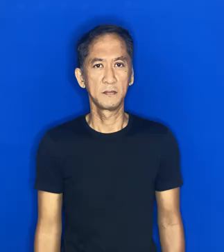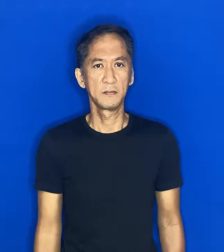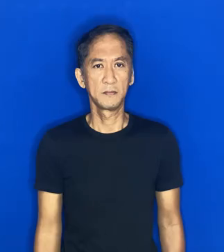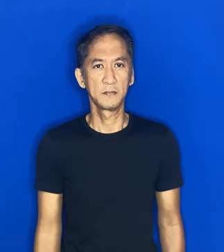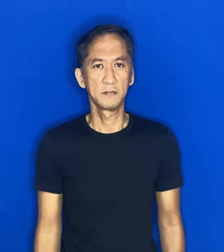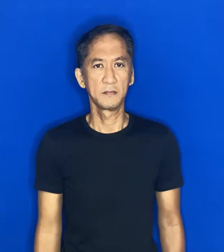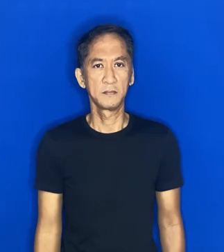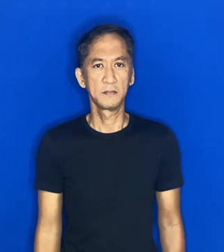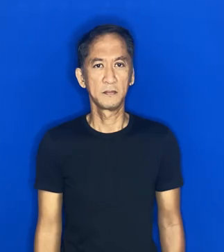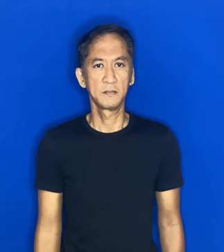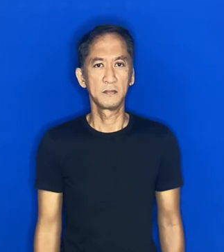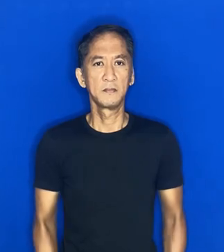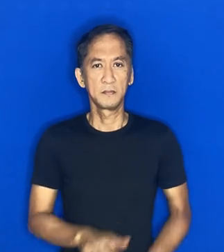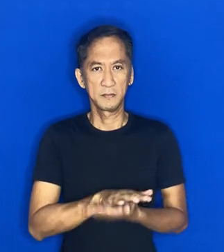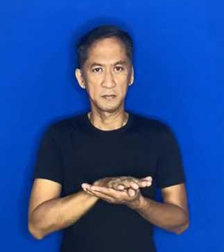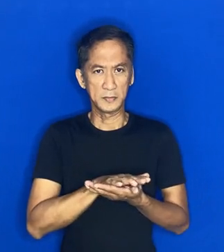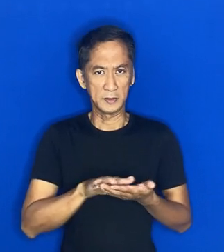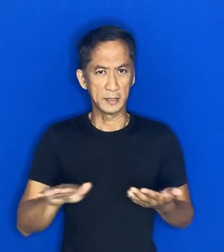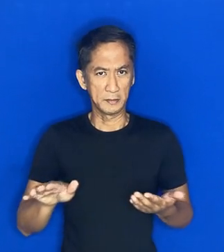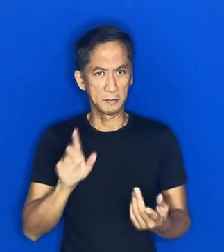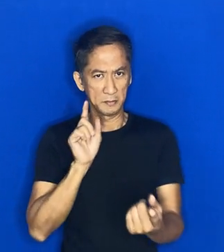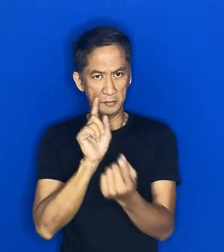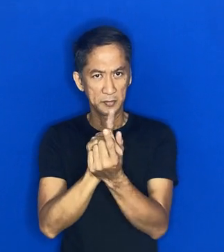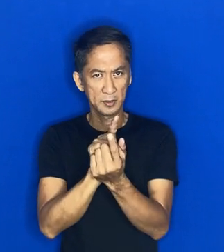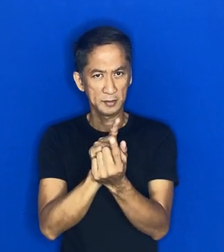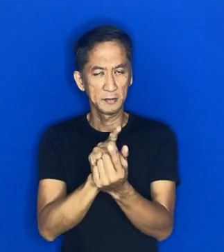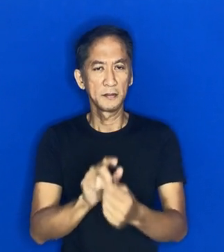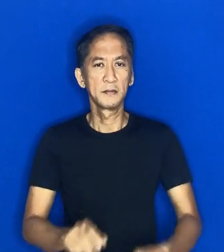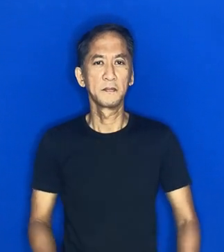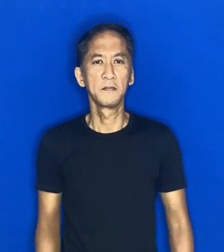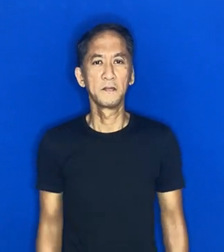nice to meet you